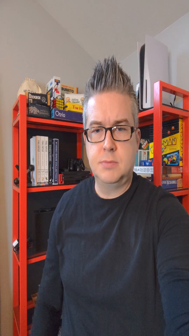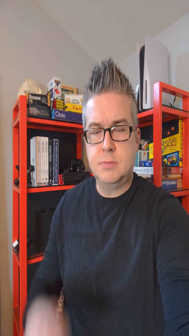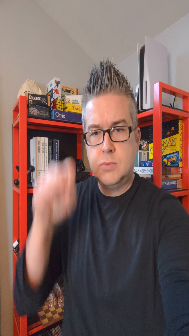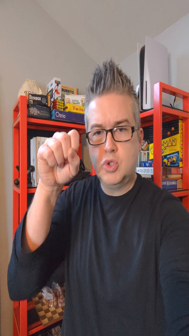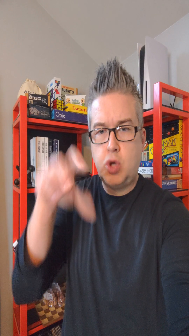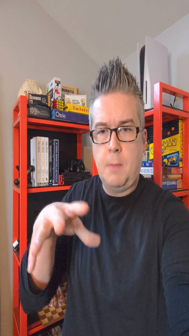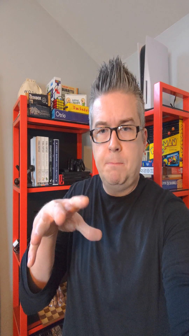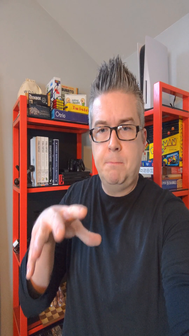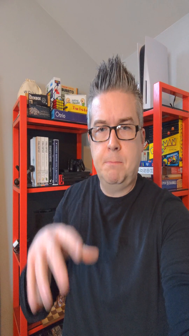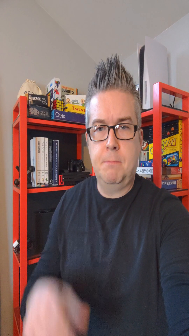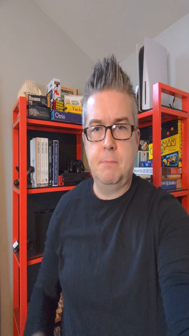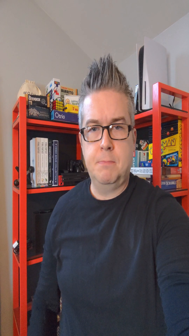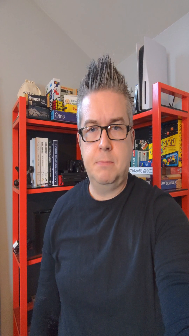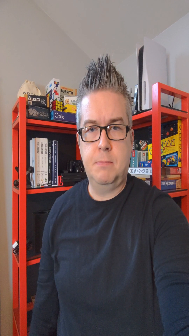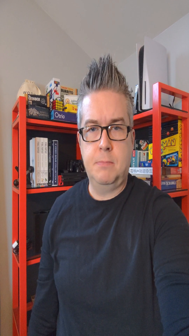drop